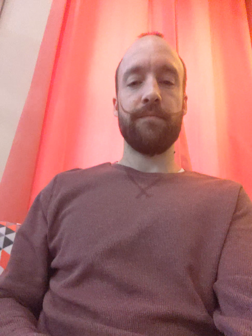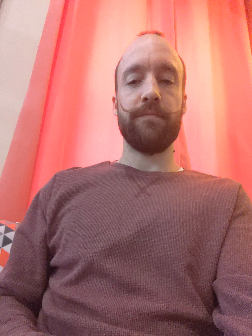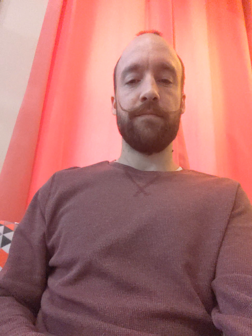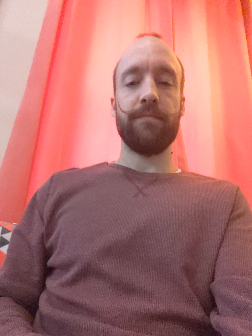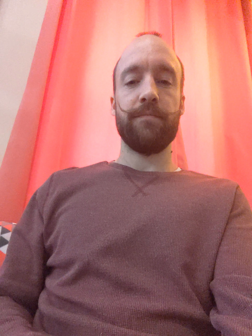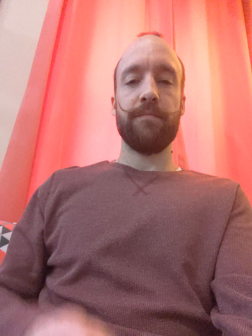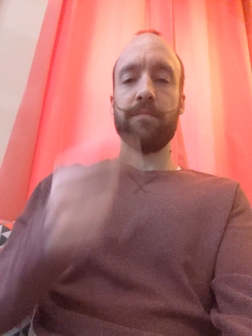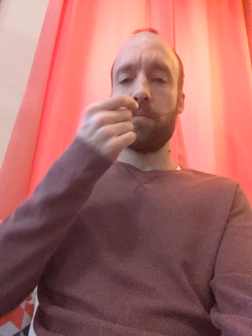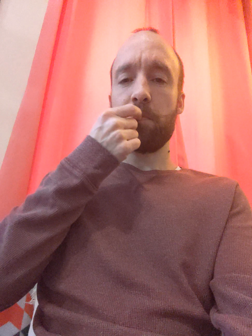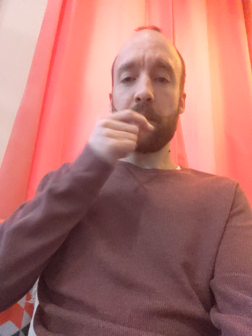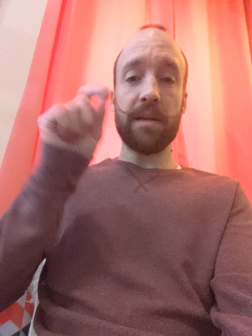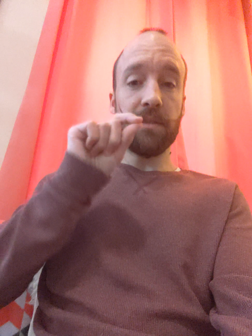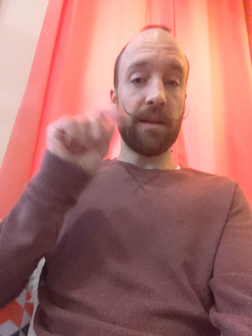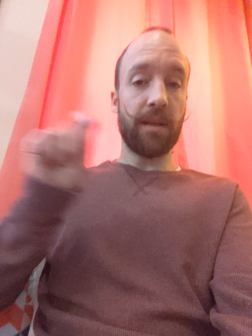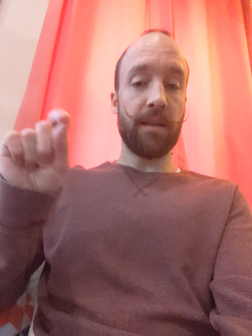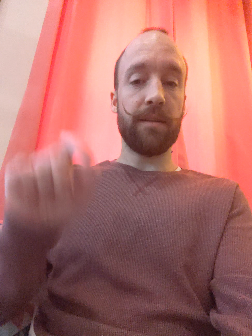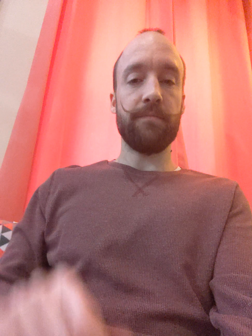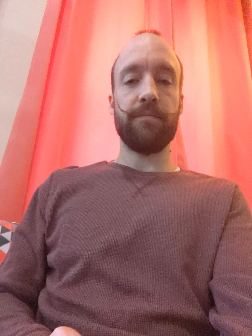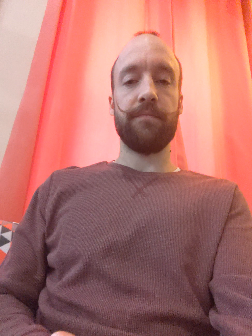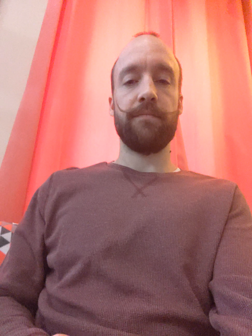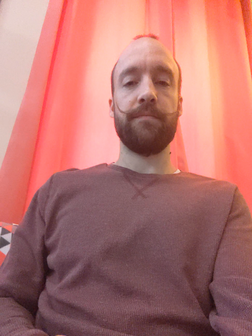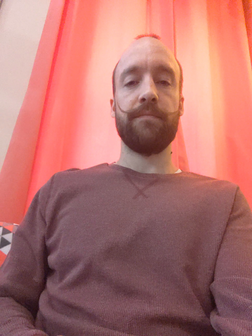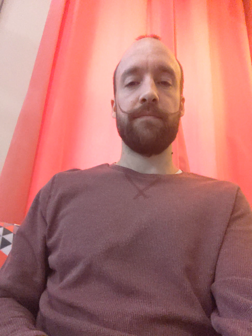pencil